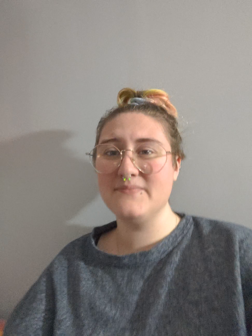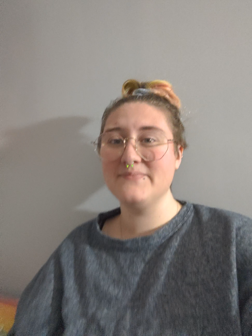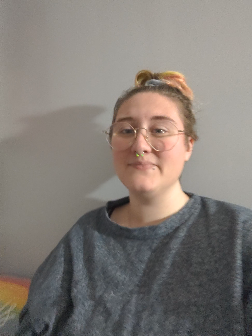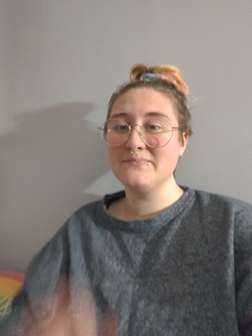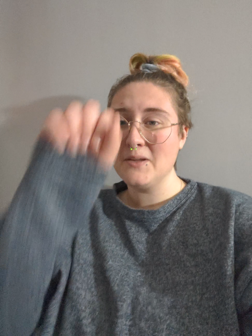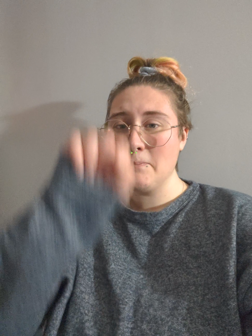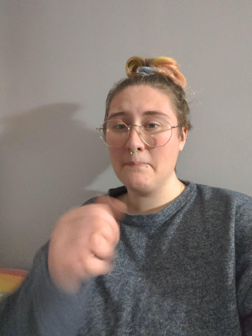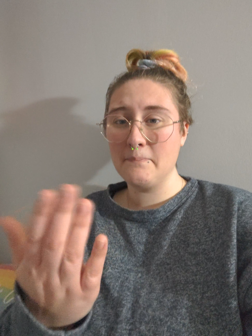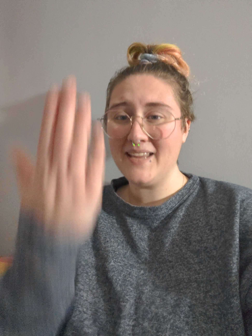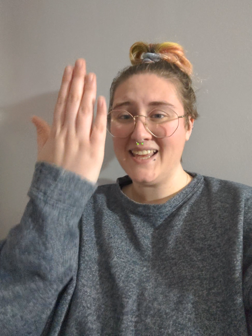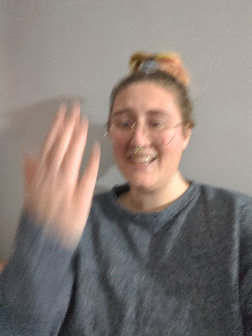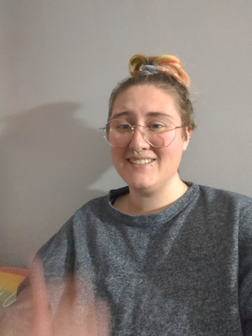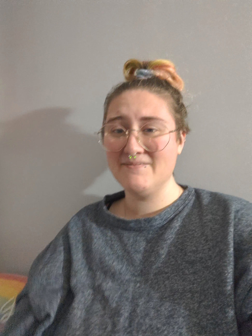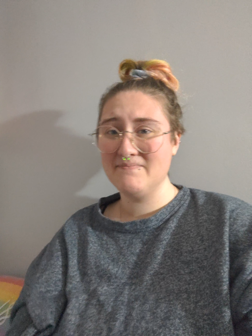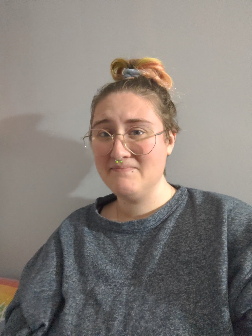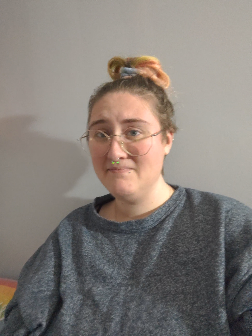mitten